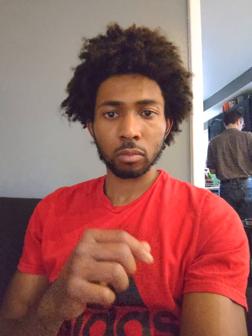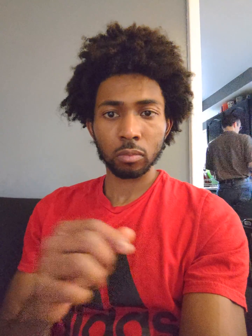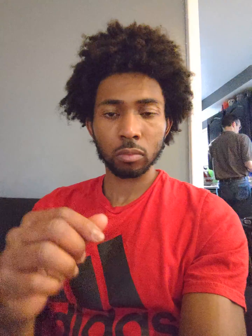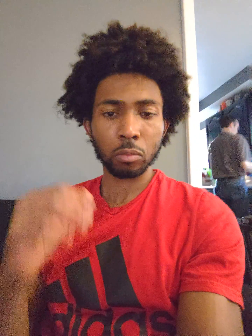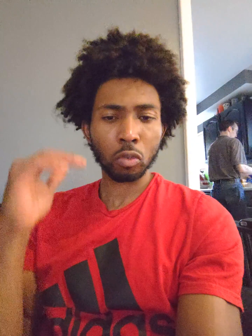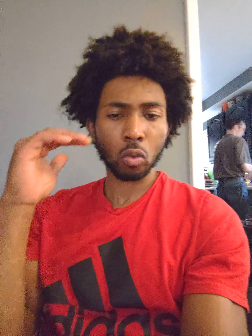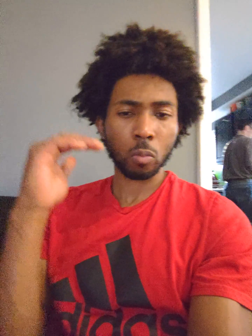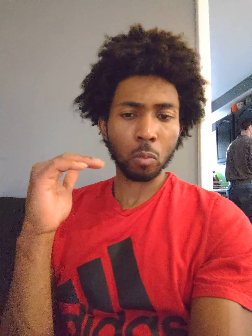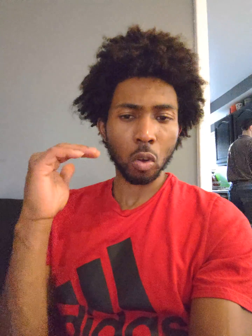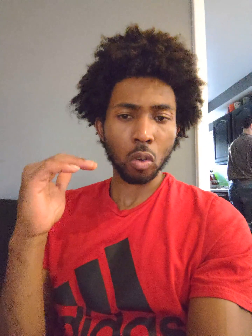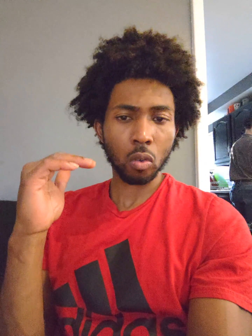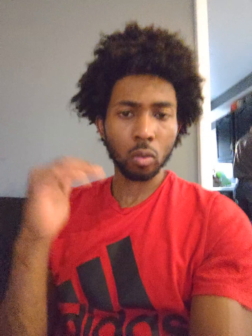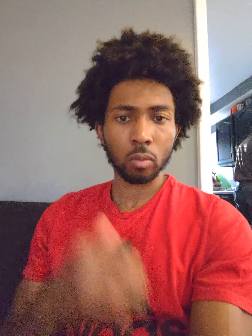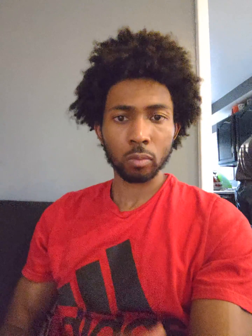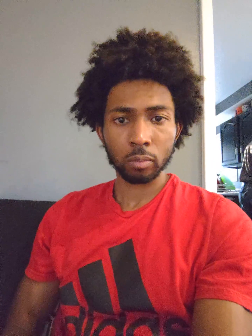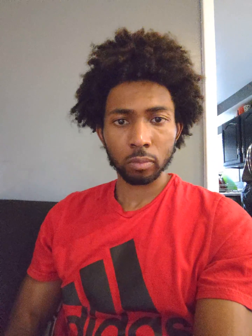little